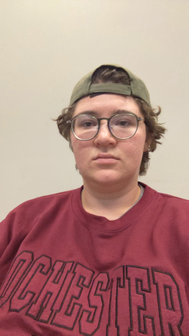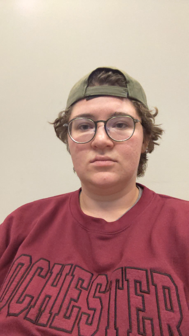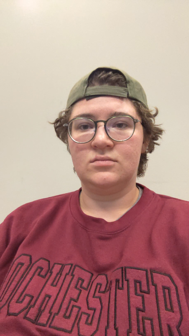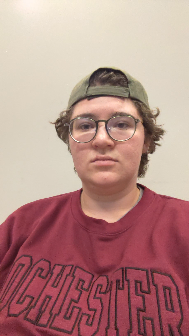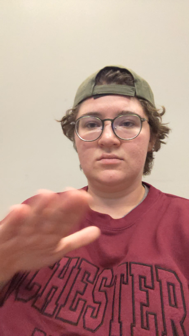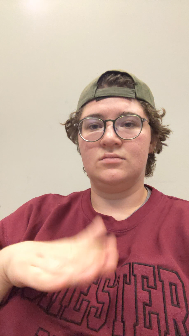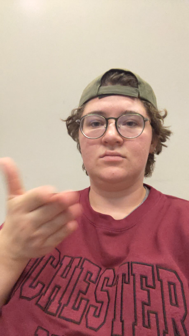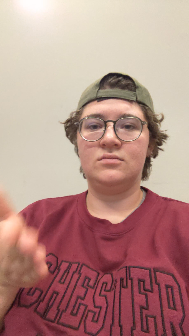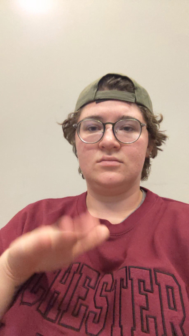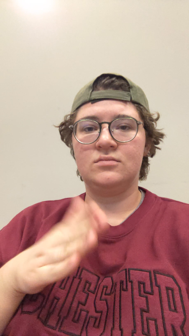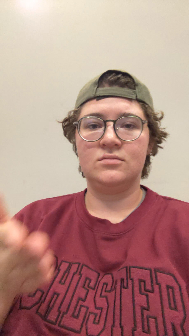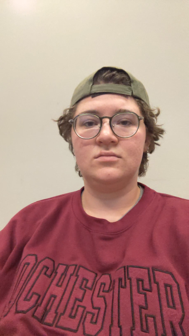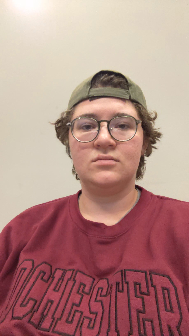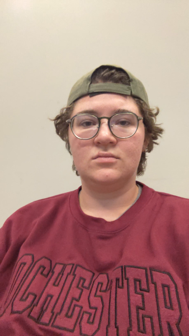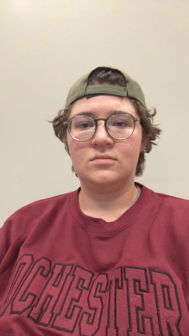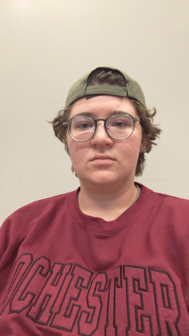kitchen